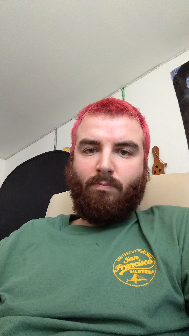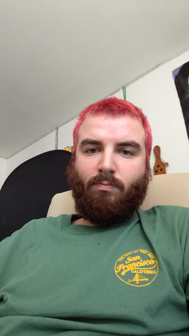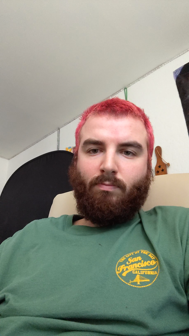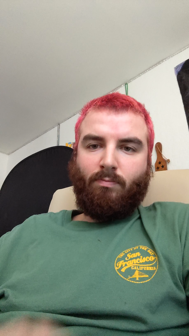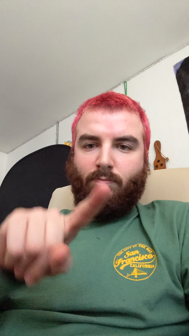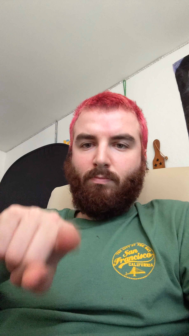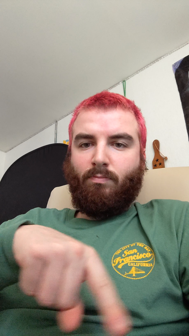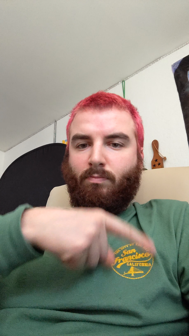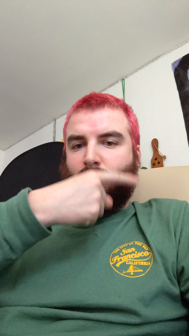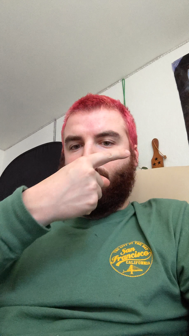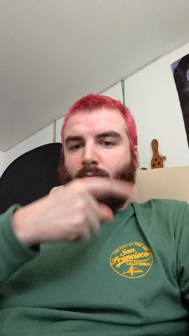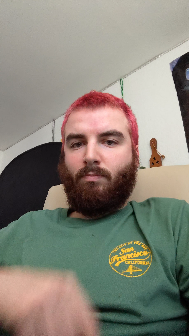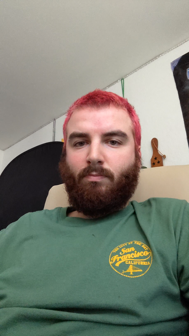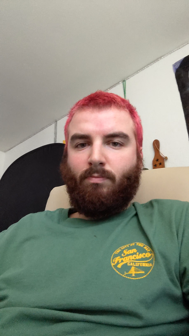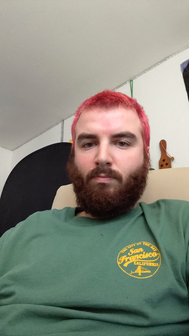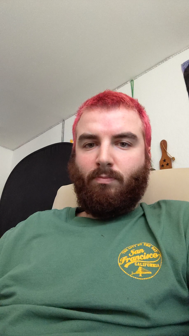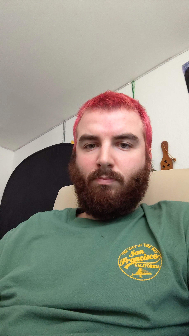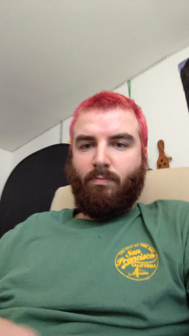long